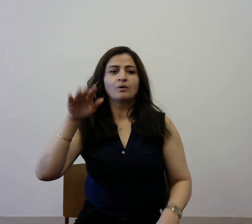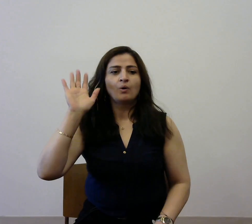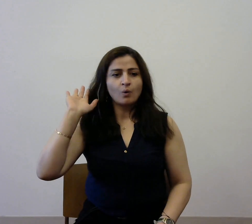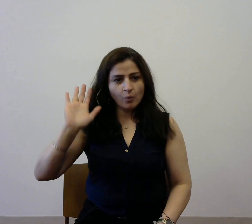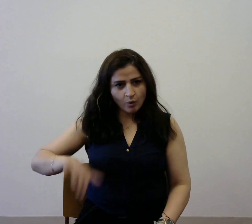olmaq